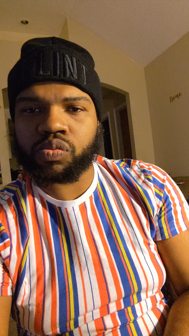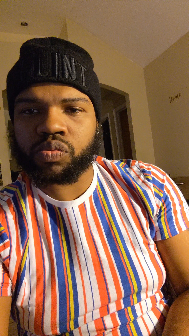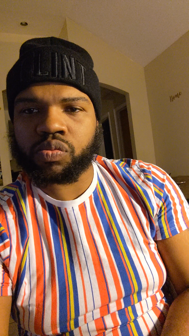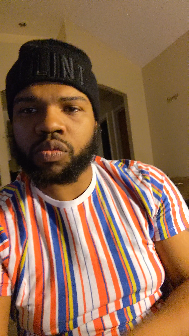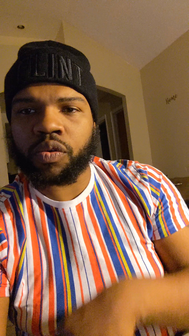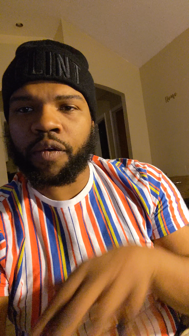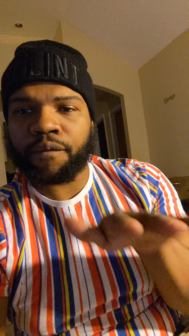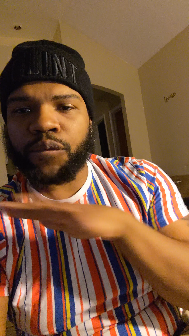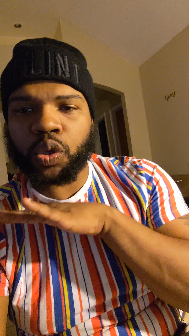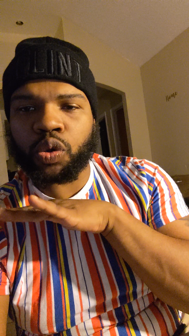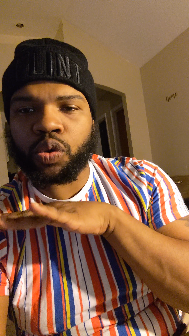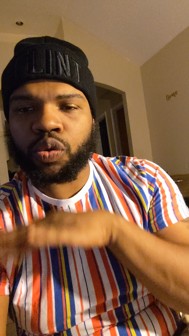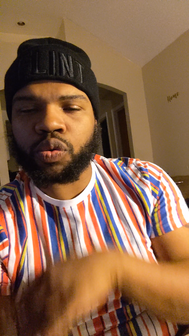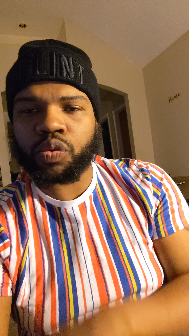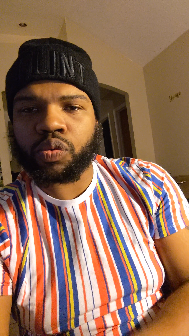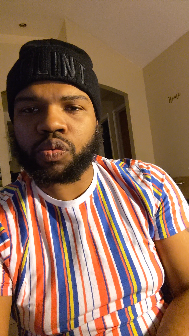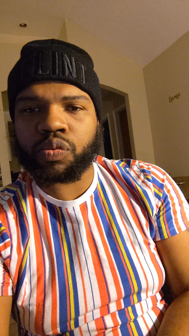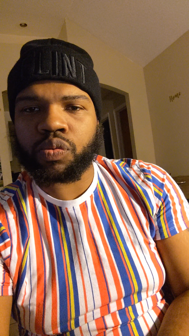full